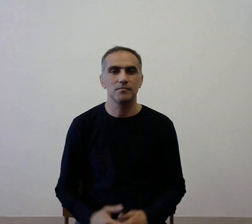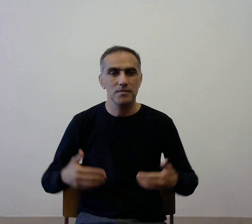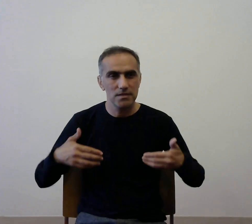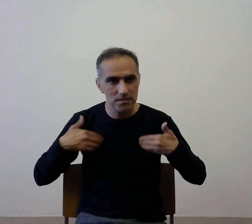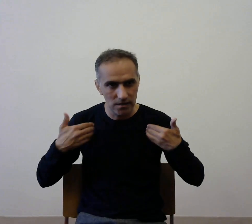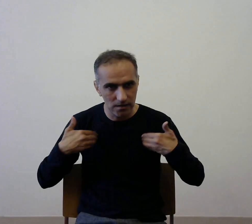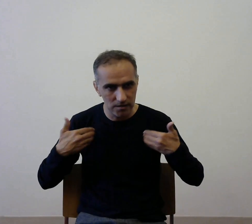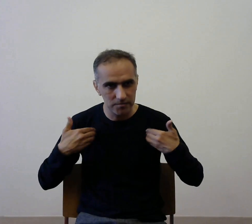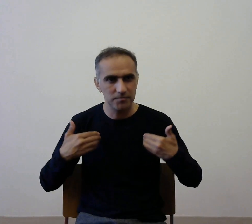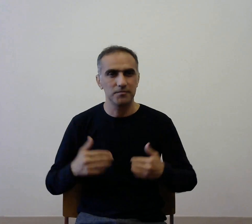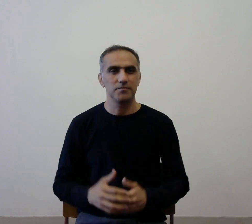salam